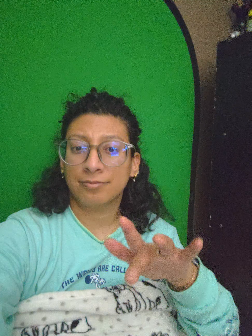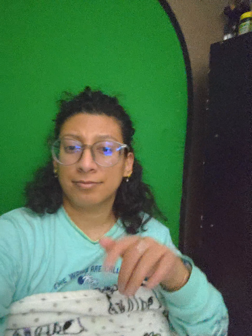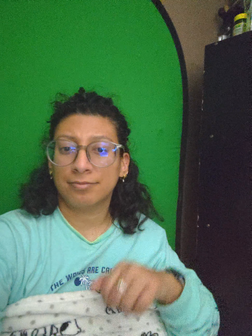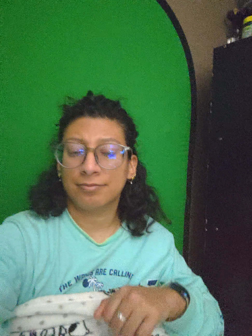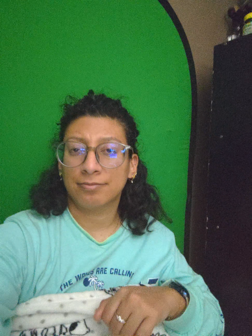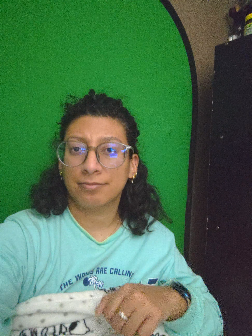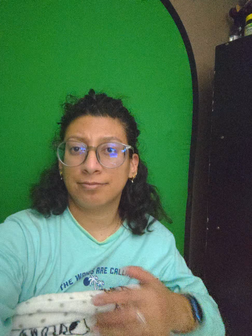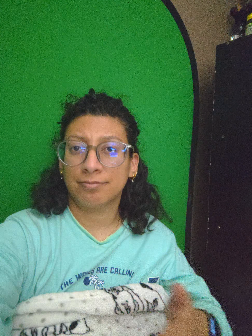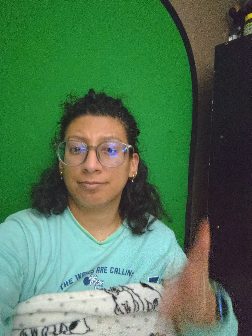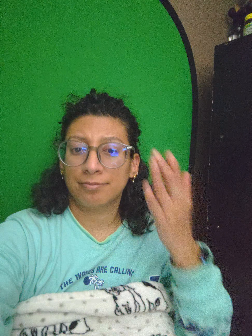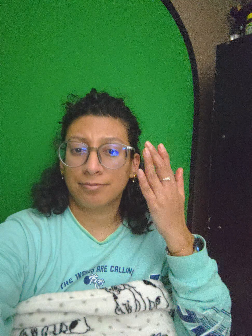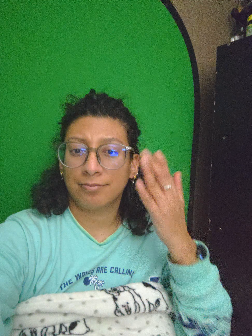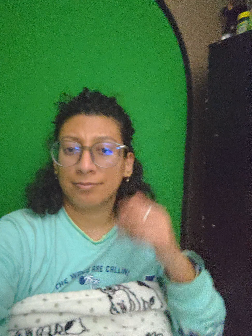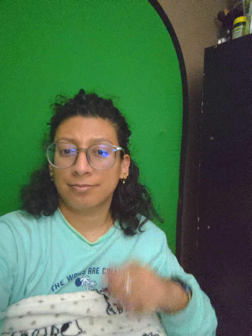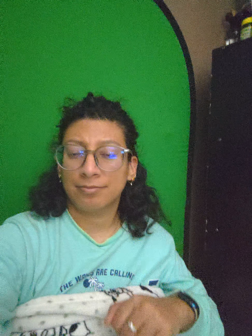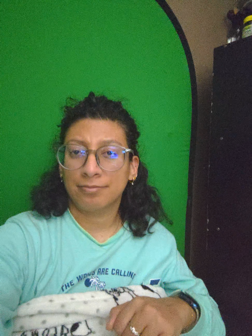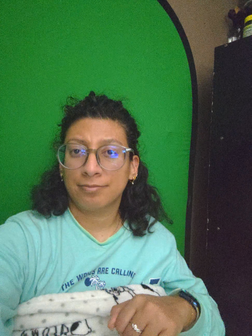morning